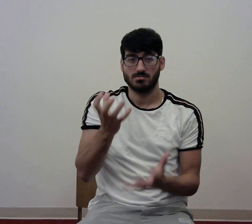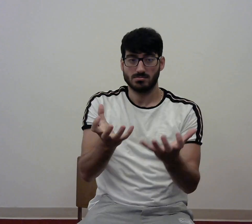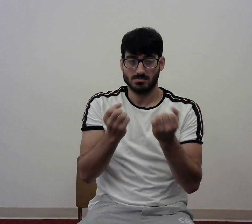almaq